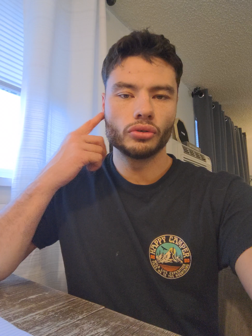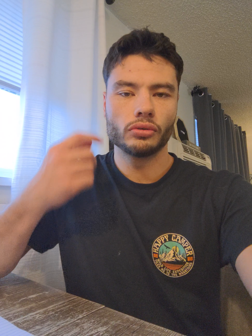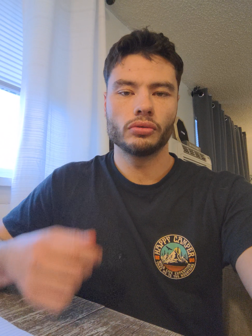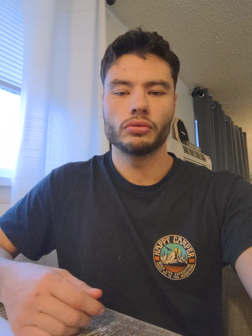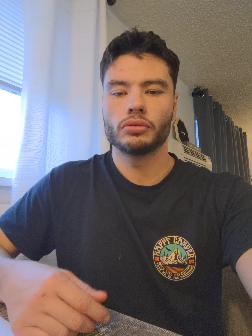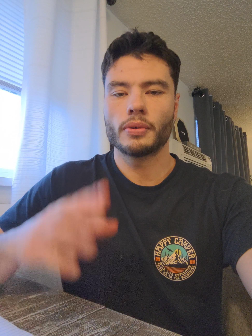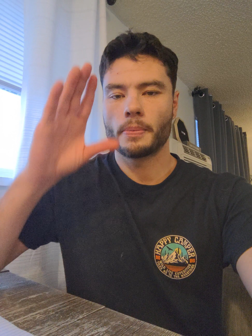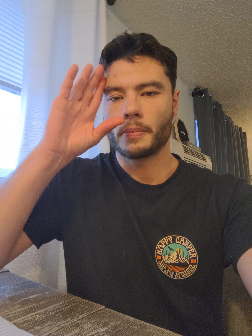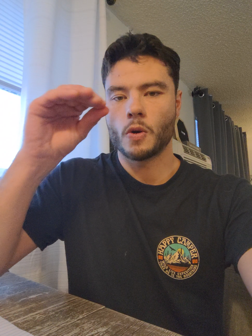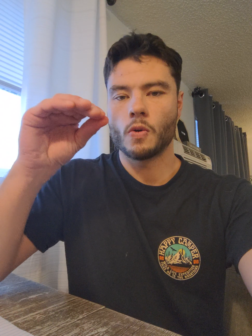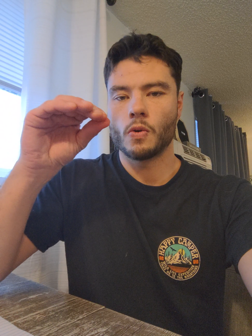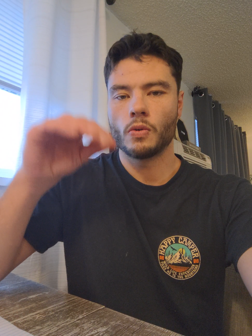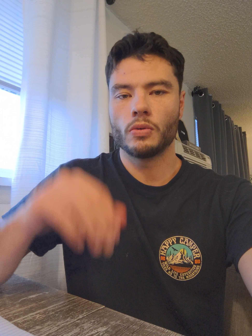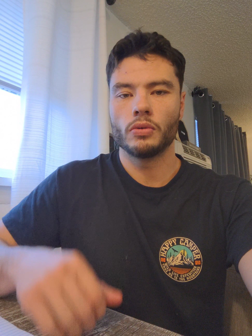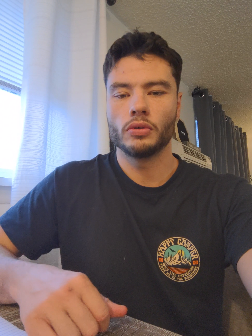boy